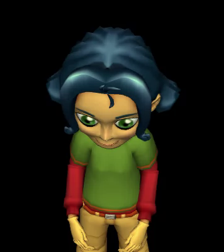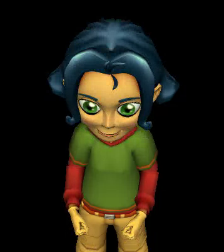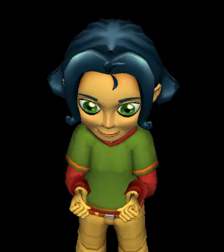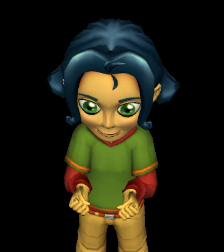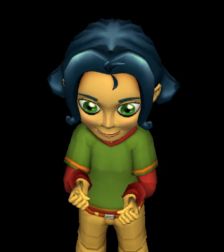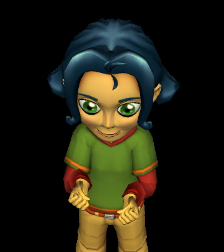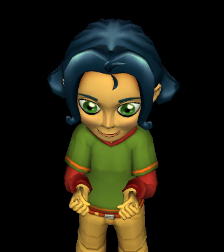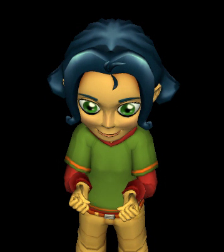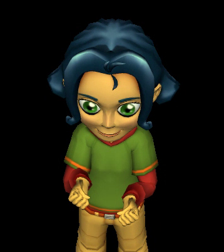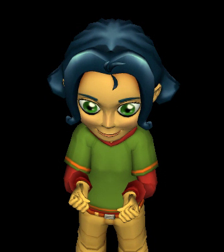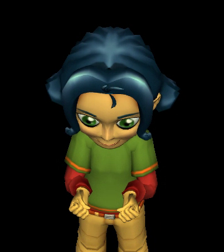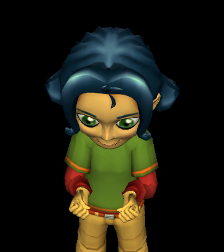قيادة